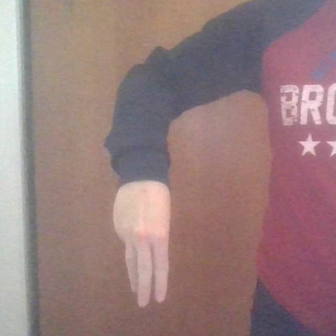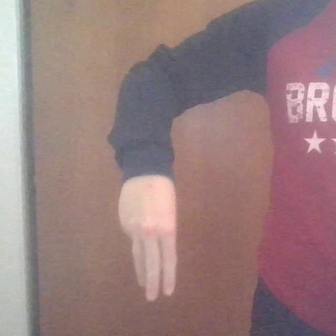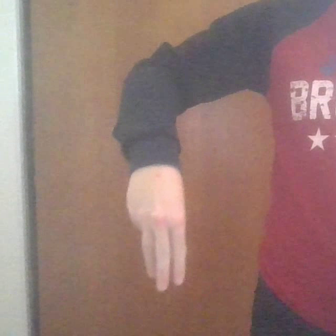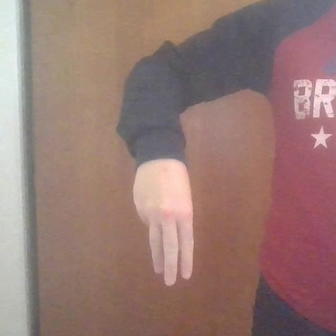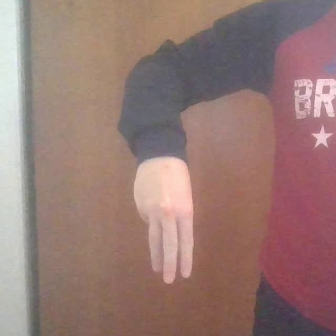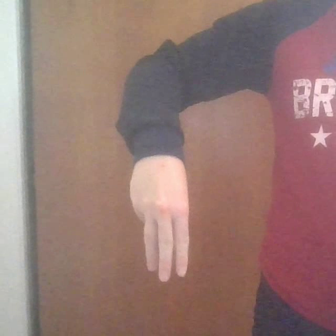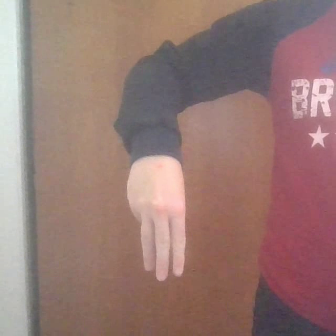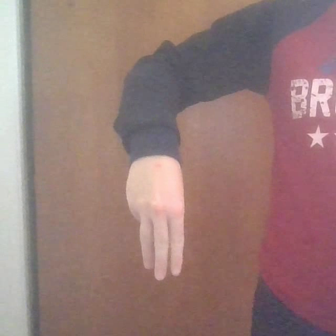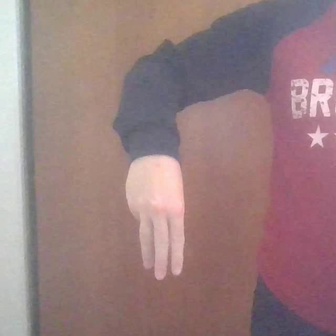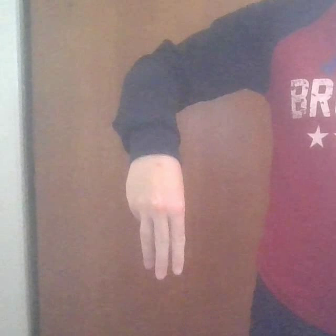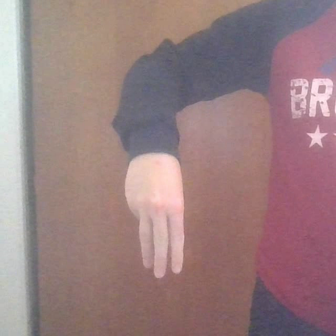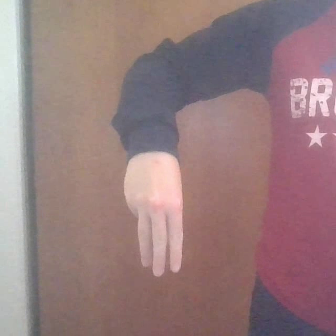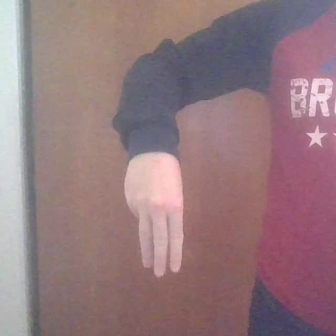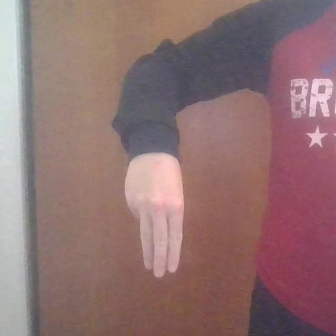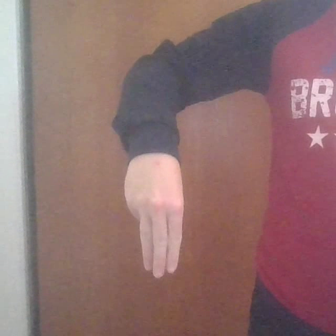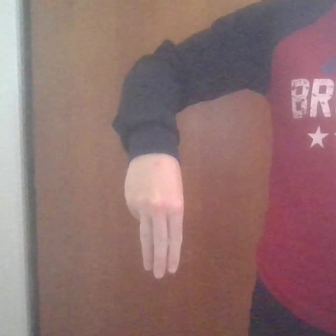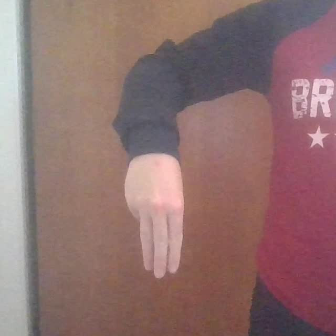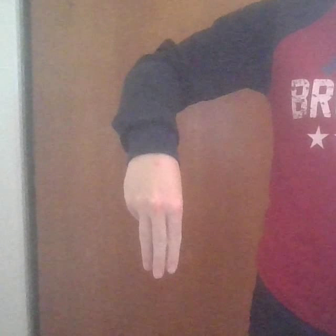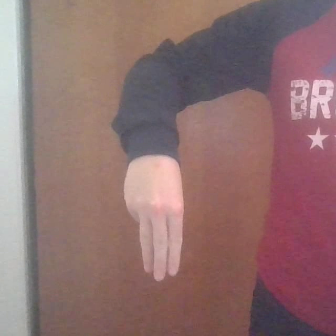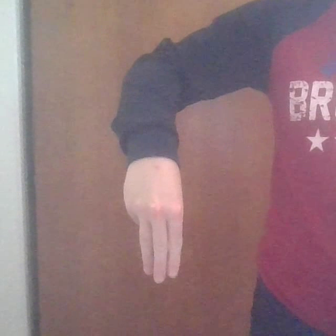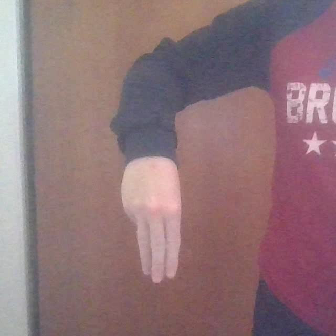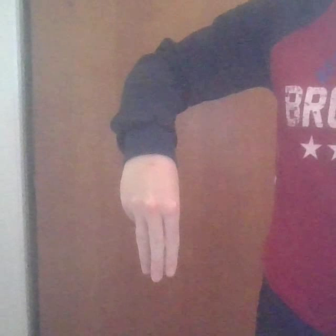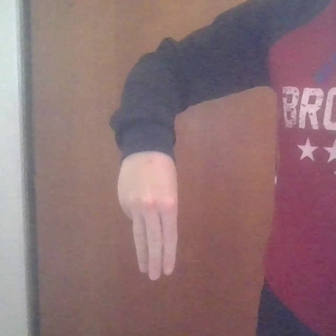Т